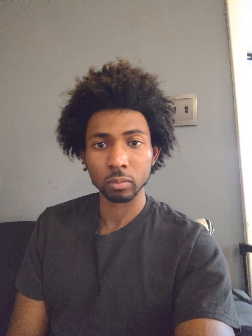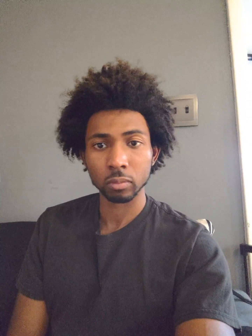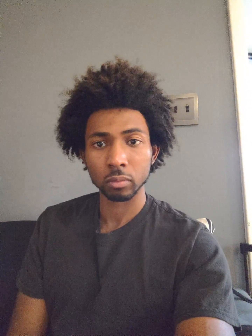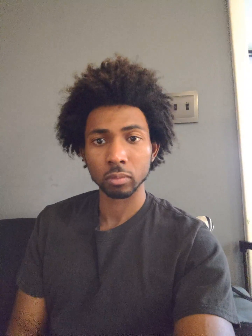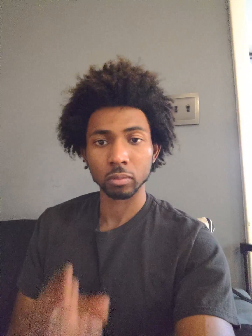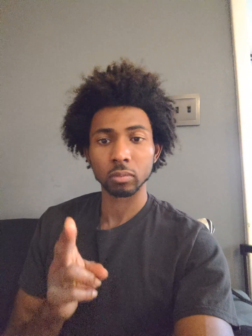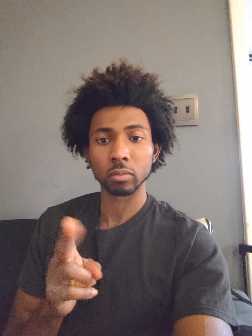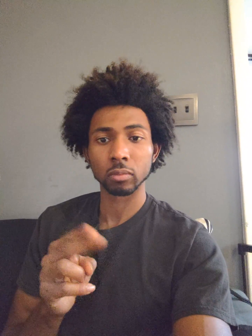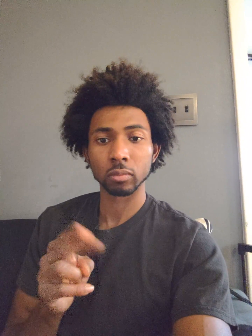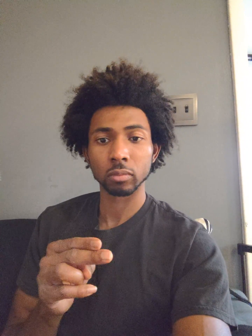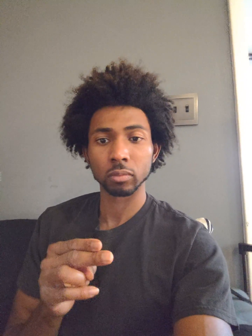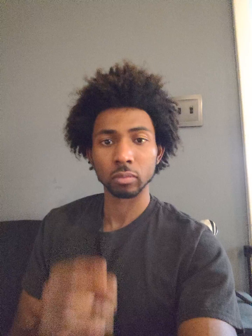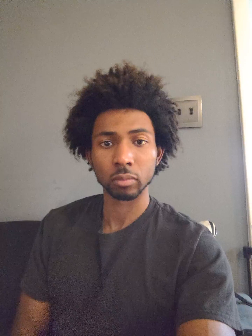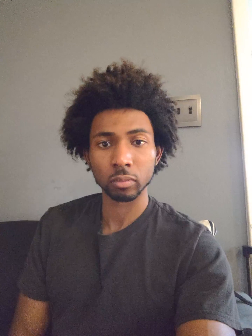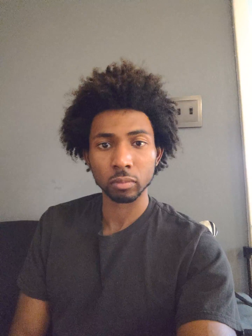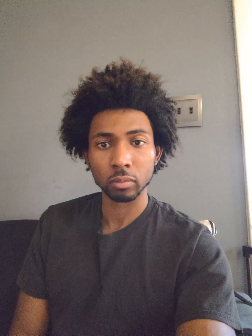belt